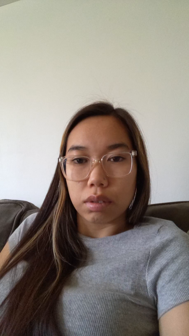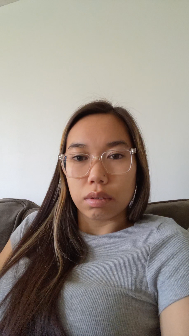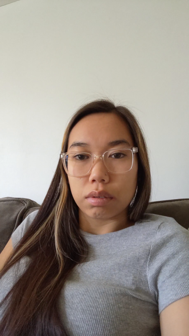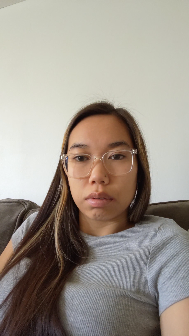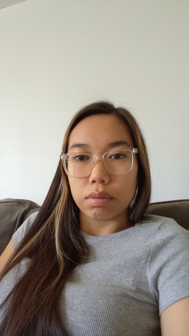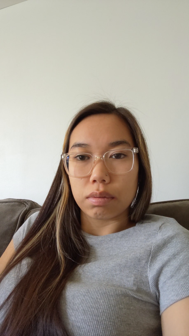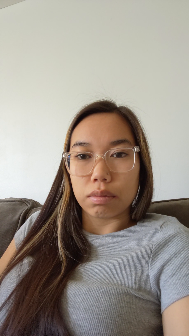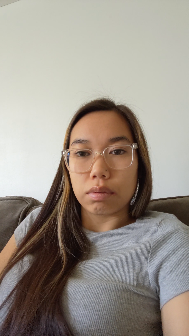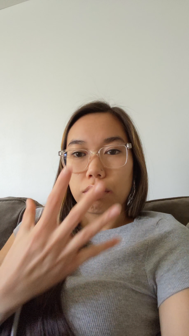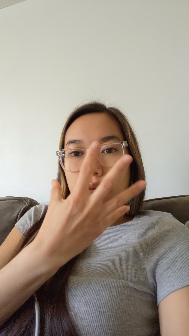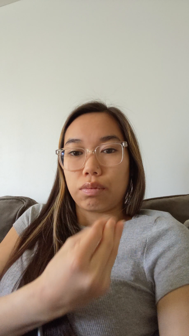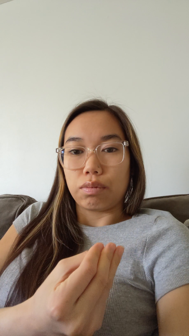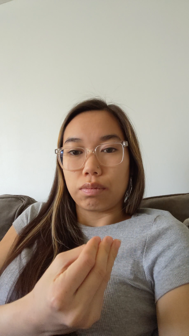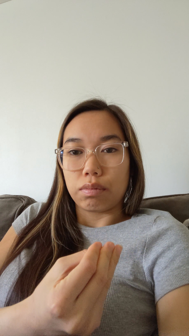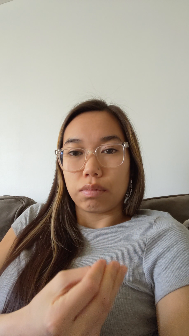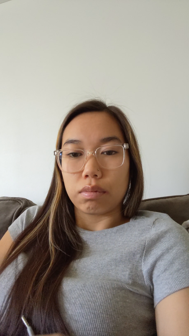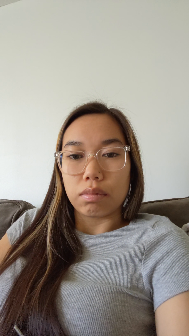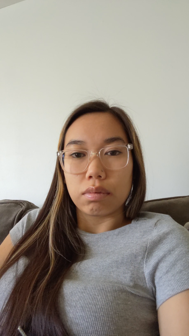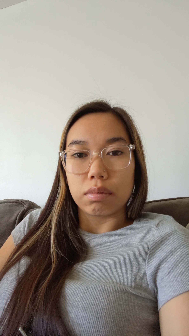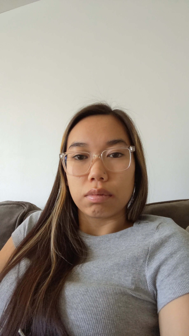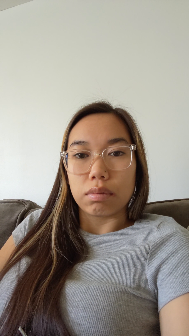poor